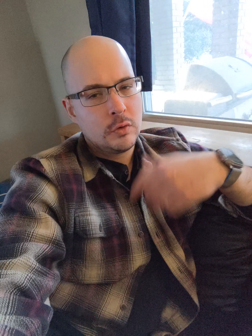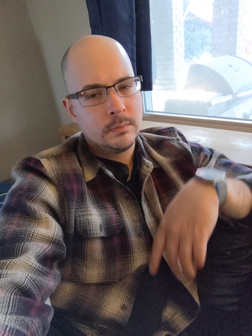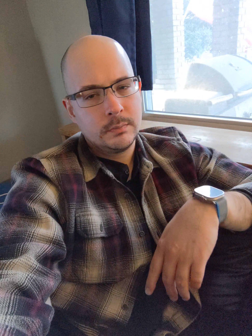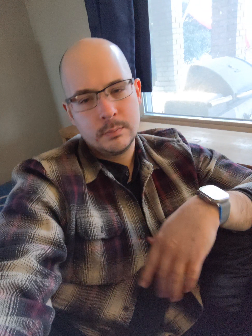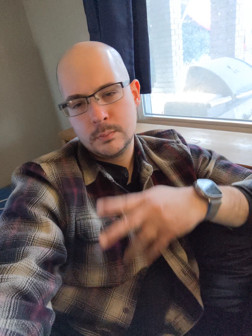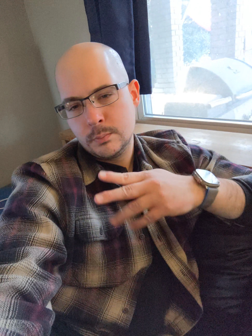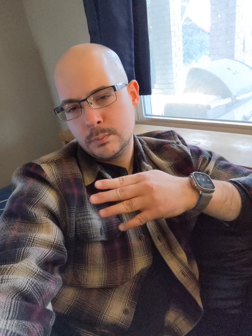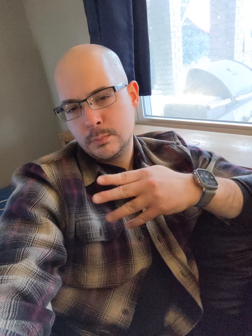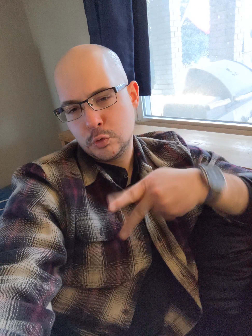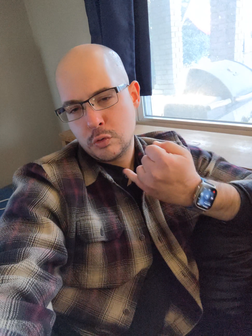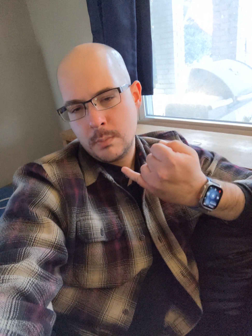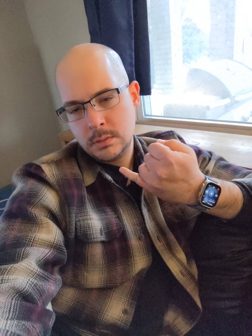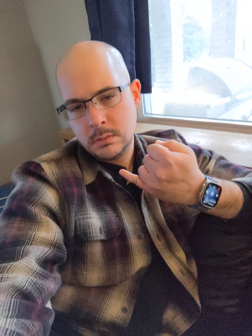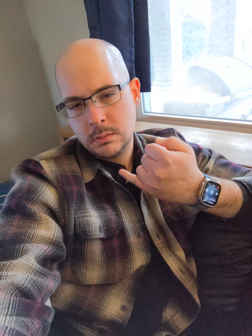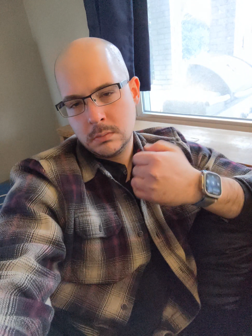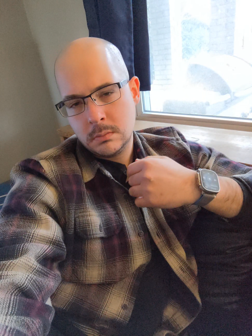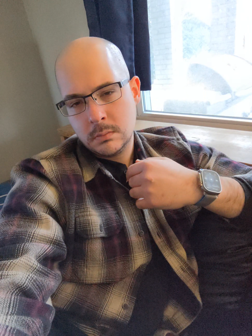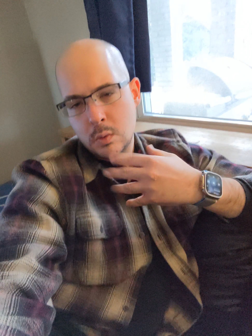pajamas